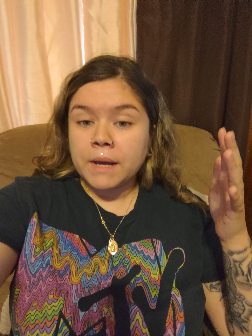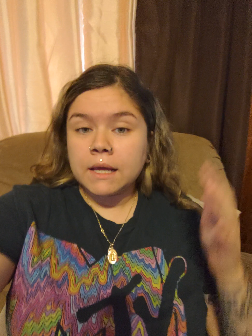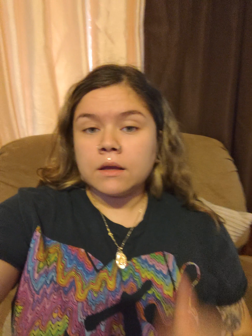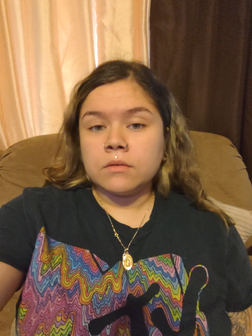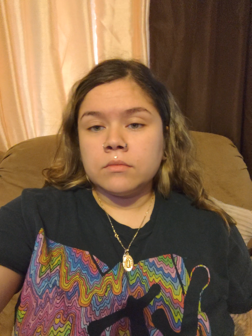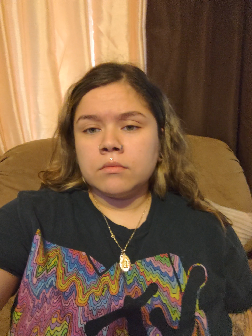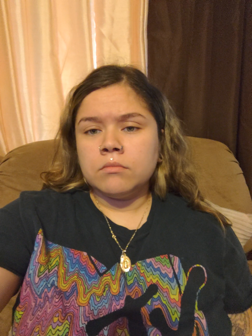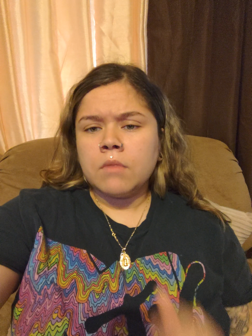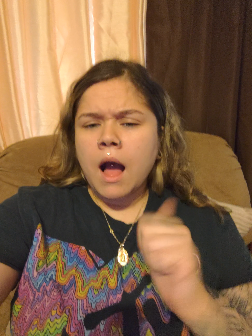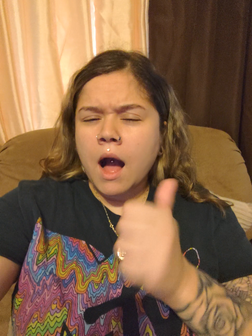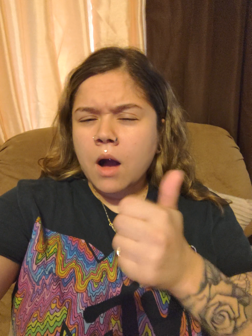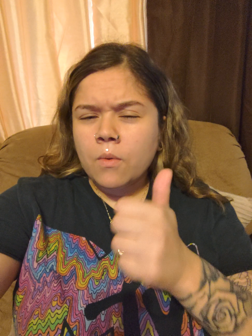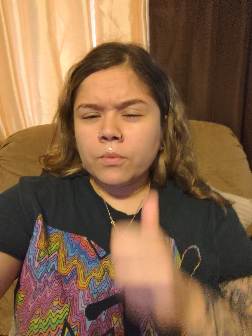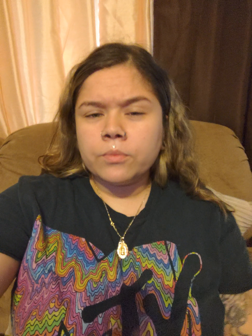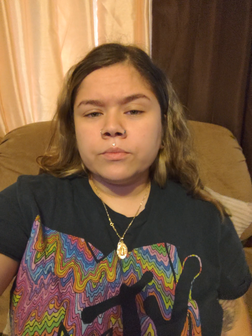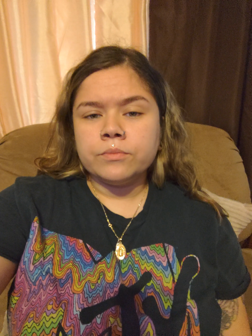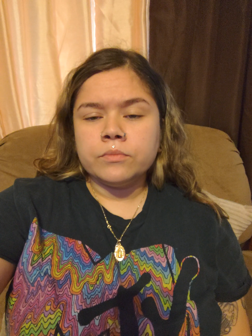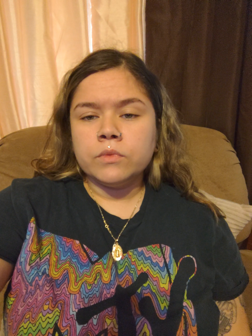how